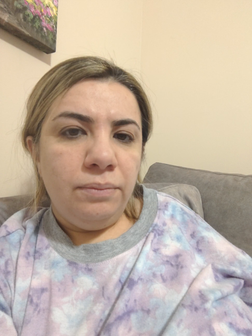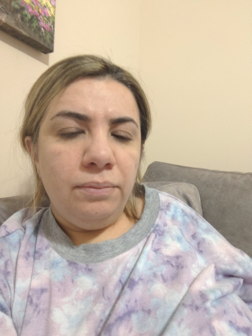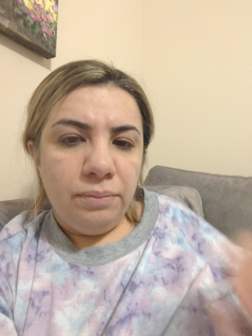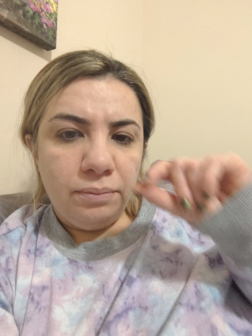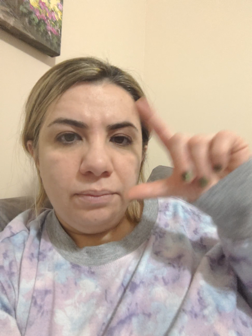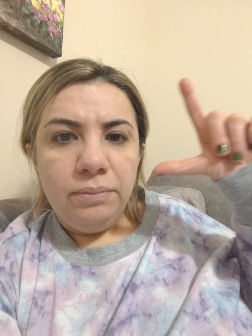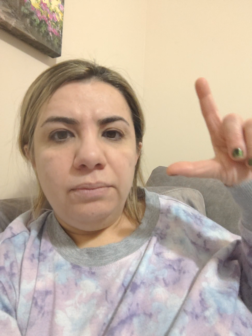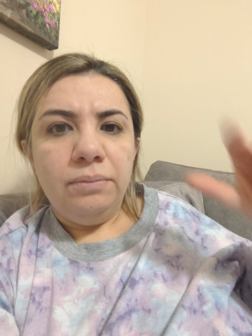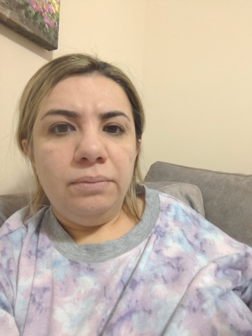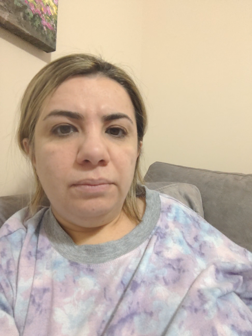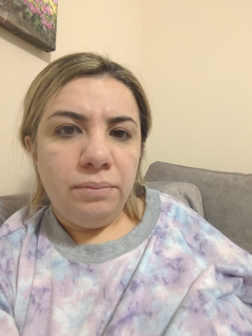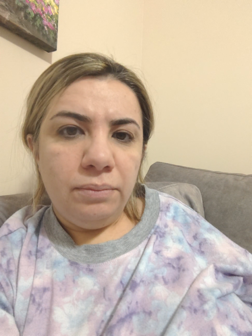awake